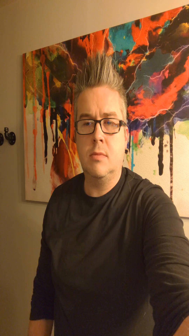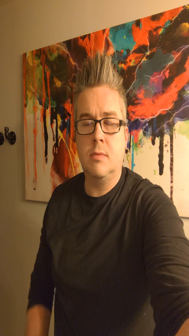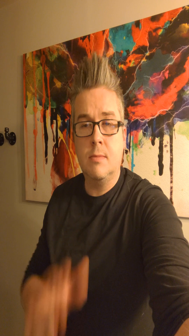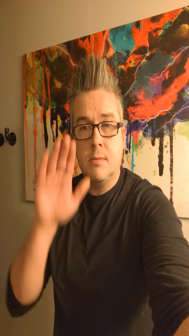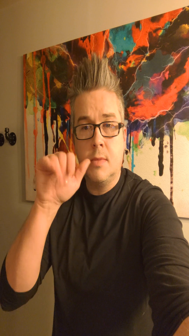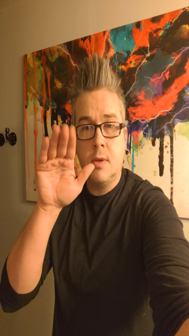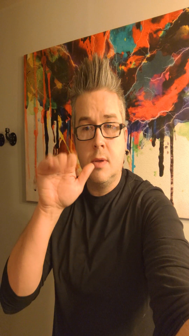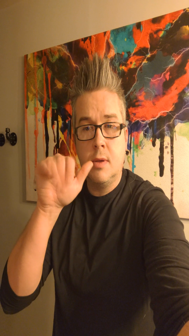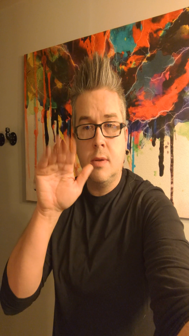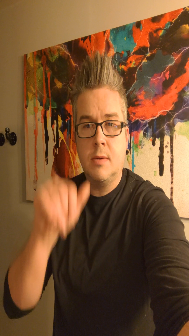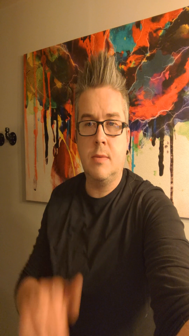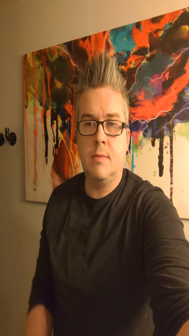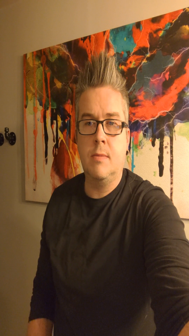bye